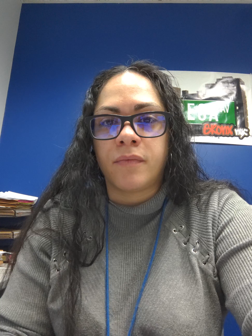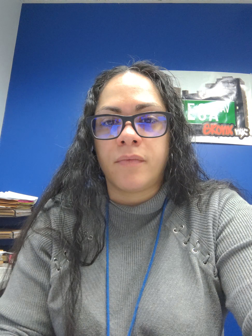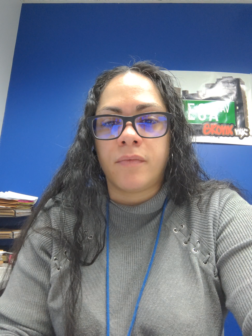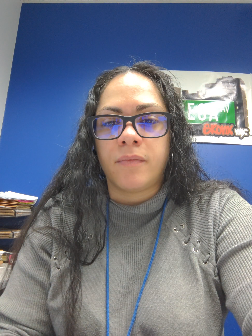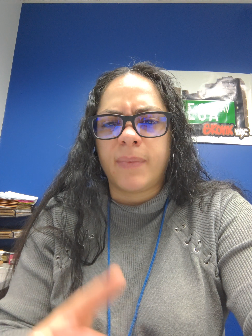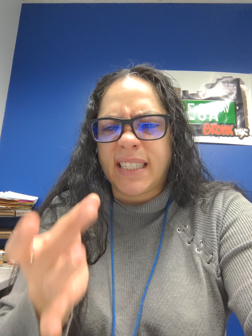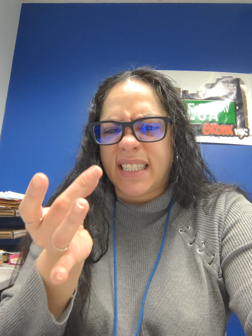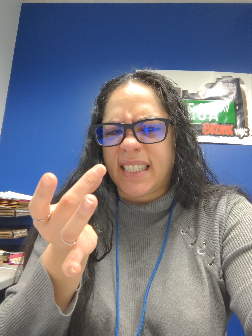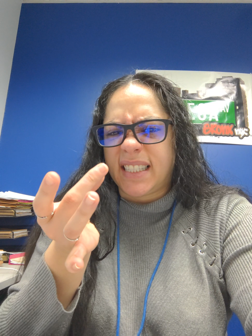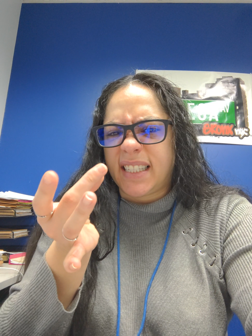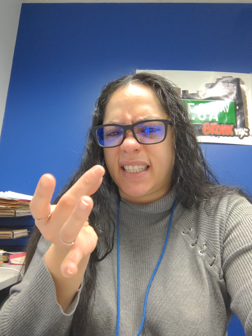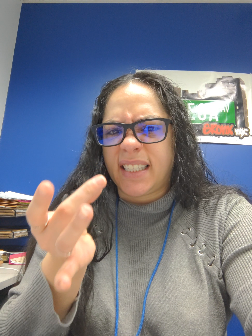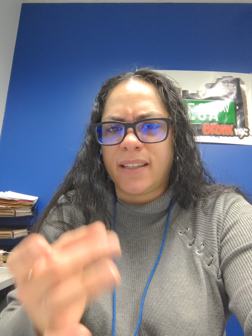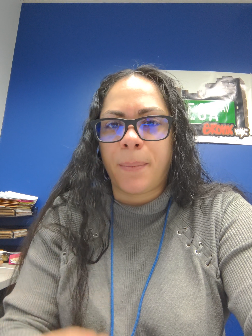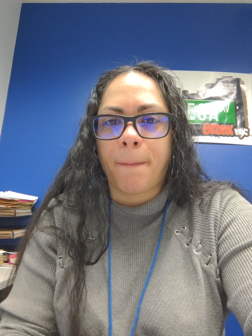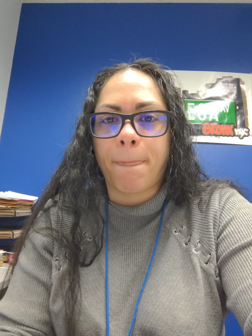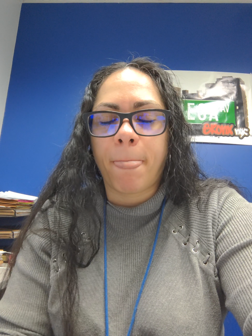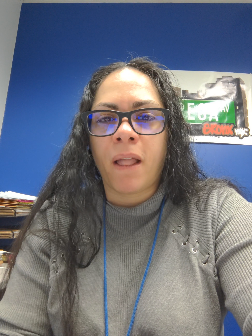sticky